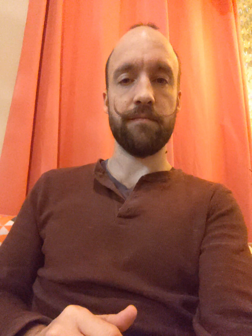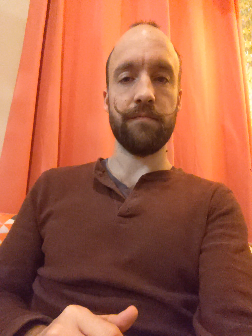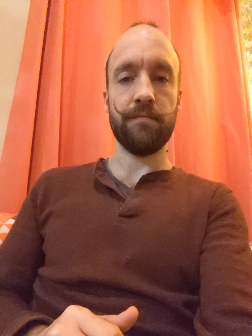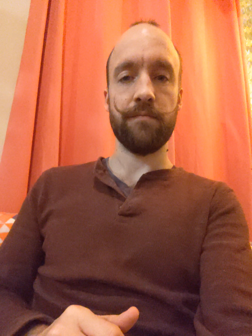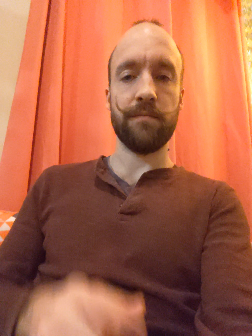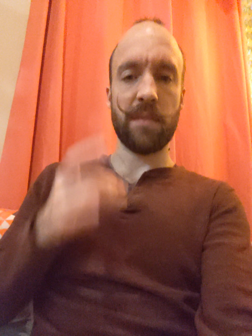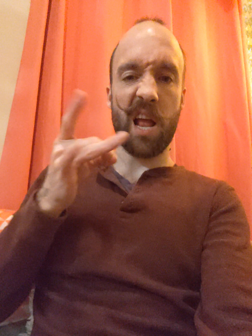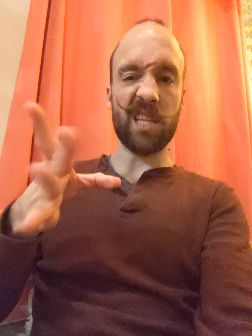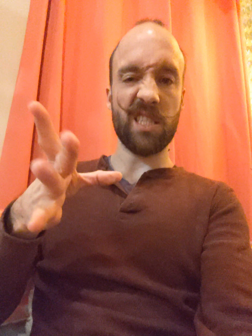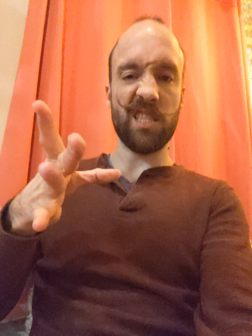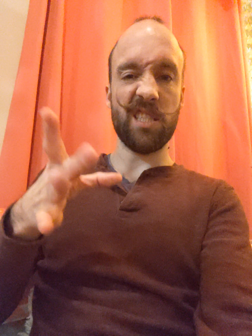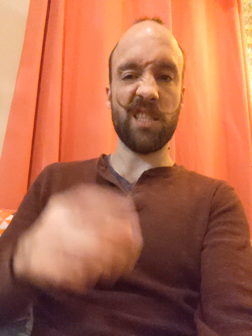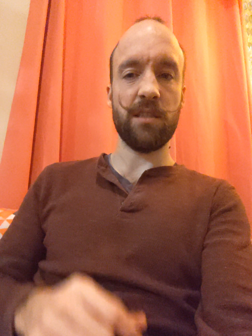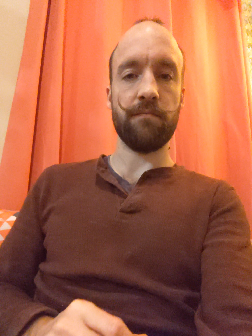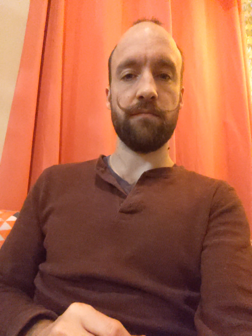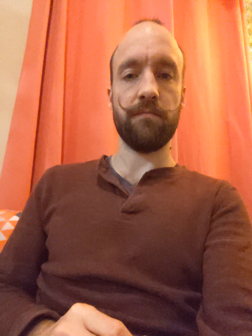hate